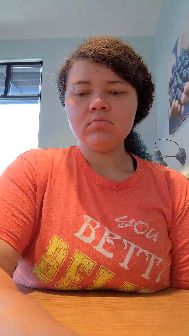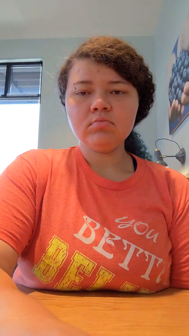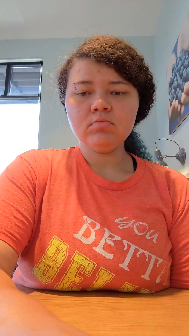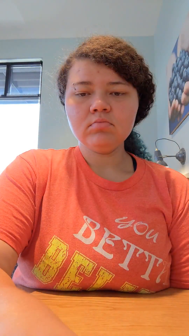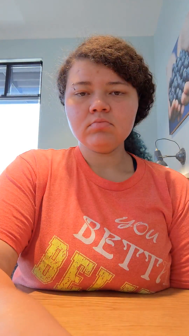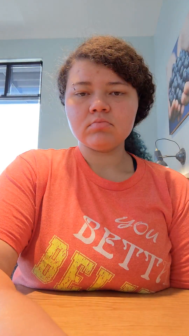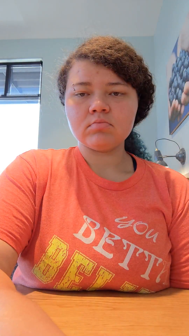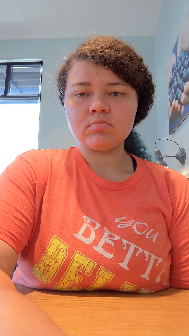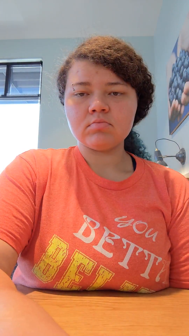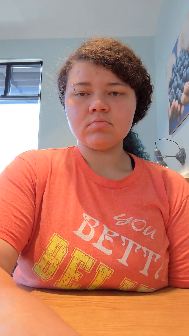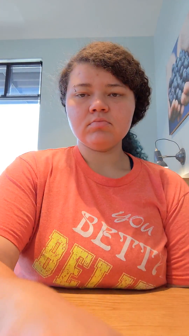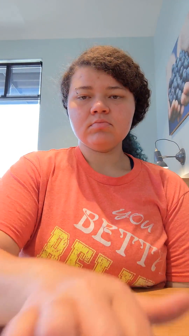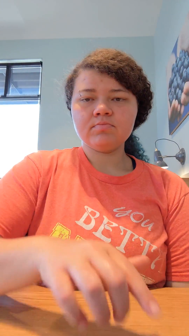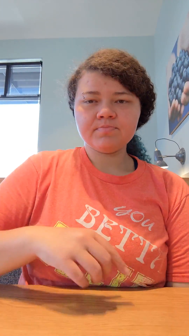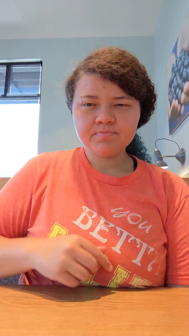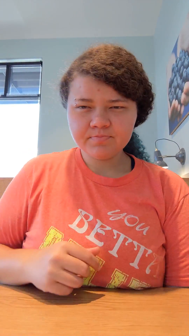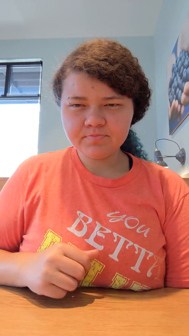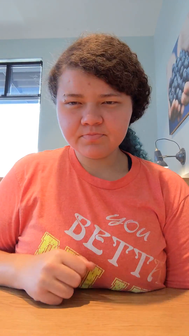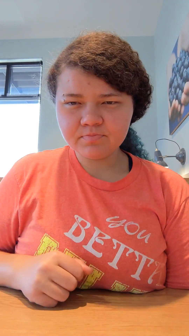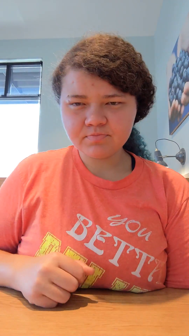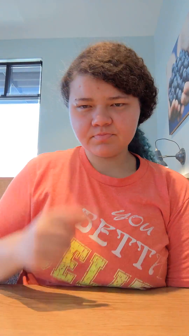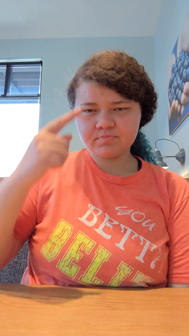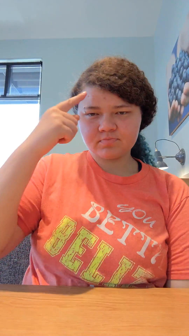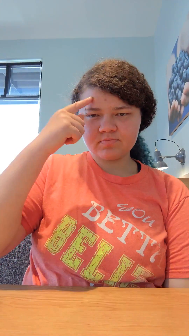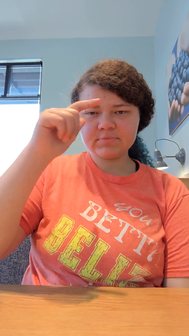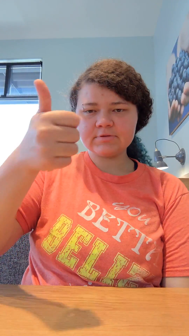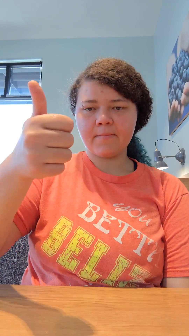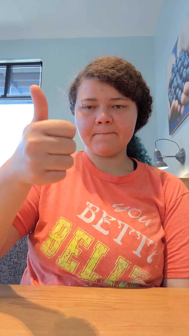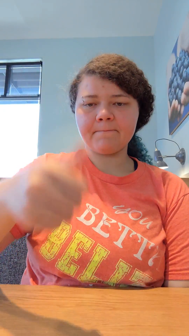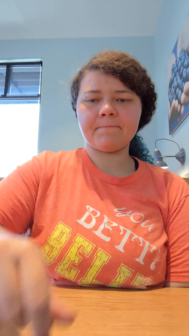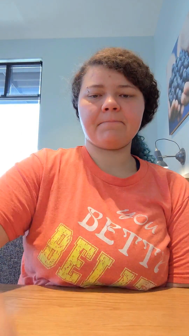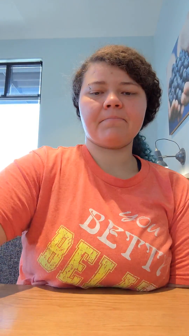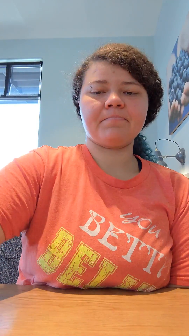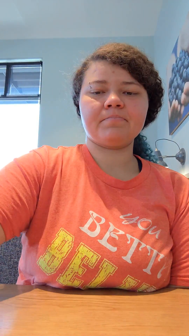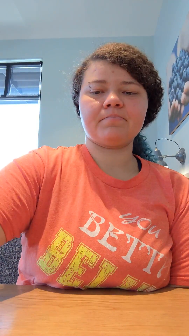dime